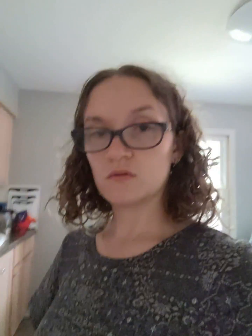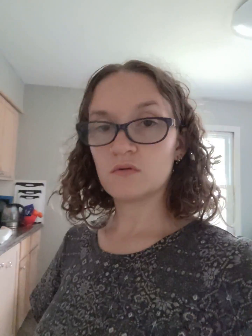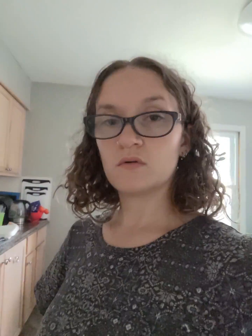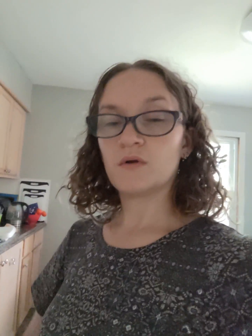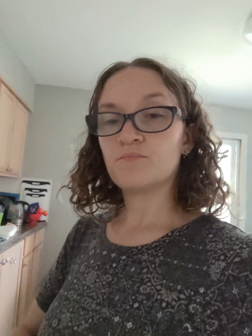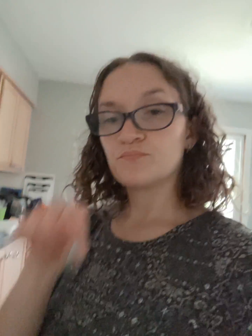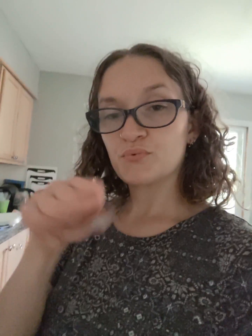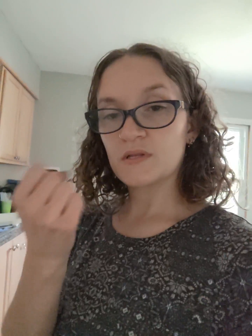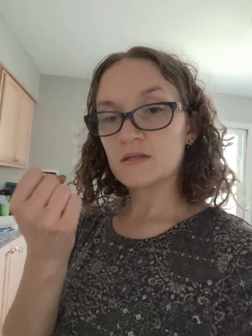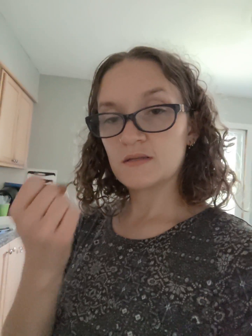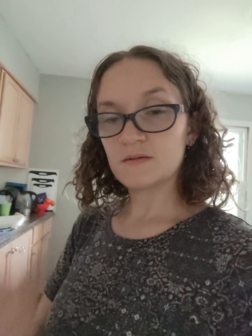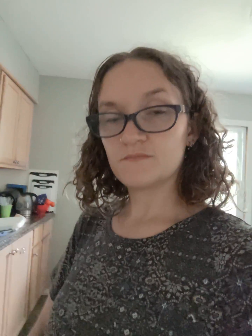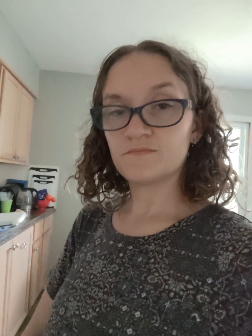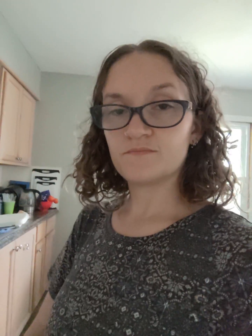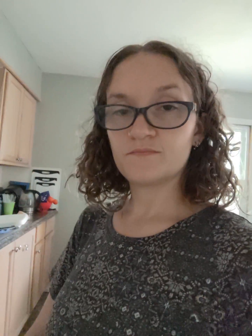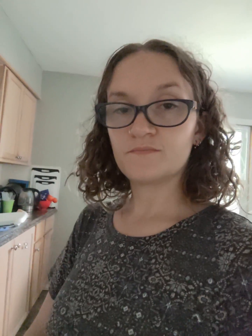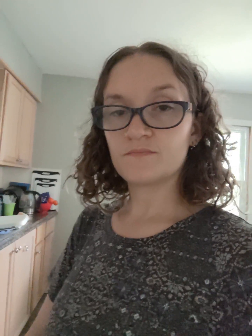break